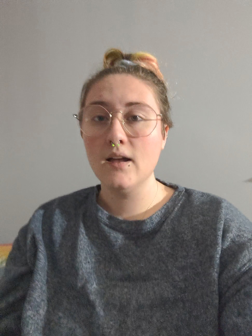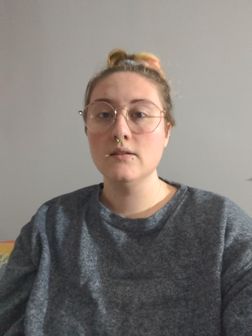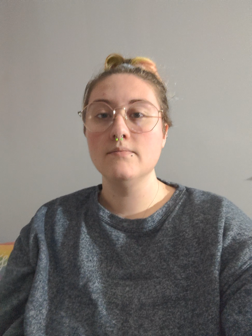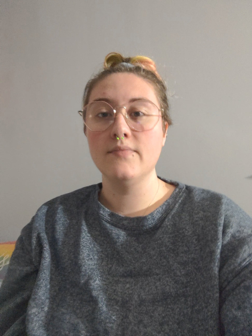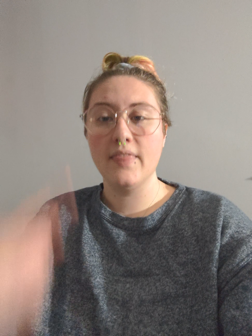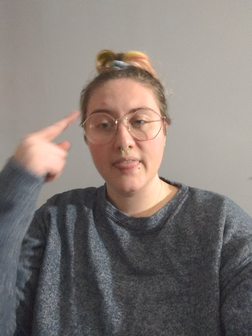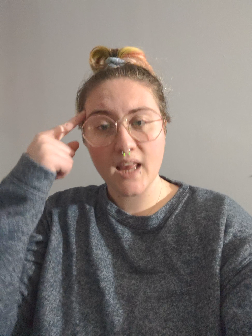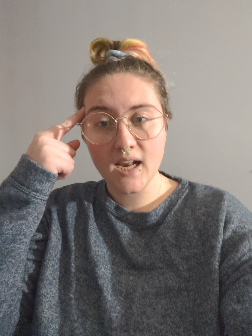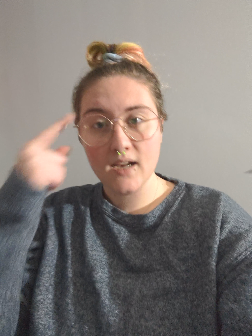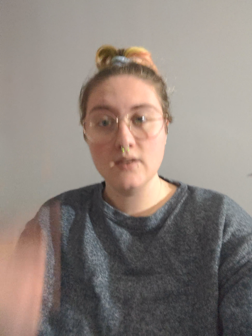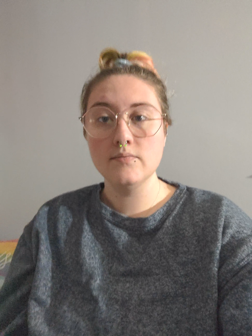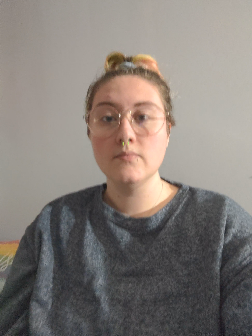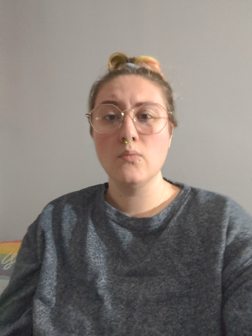think